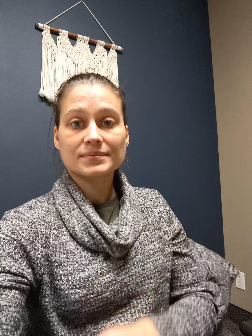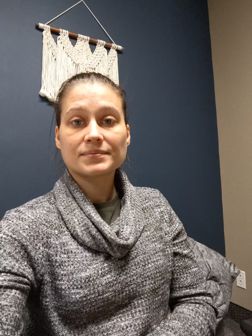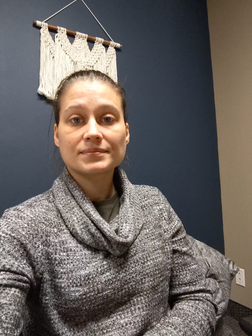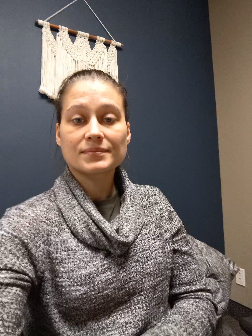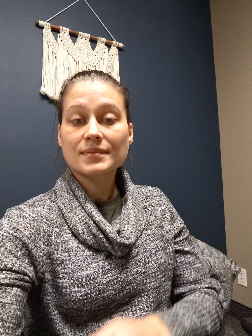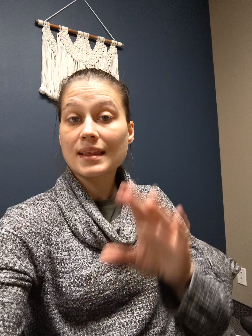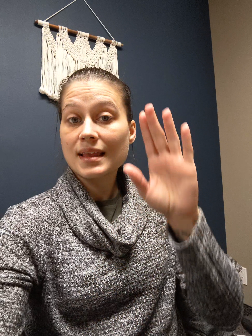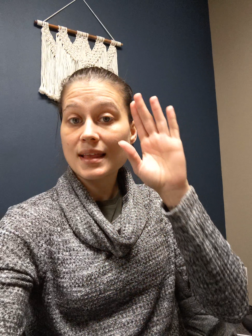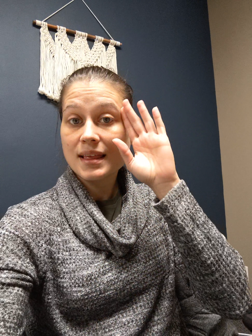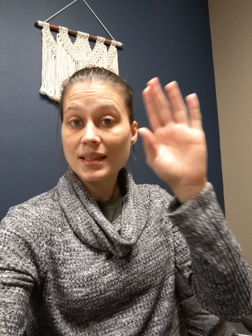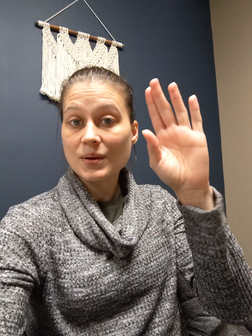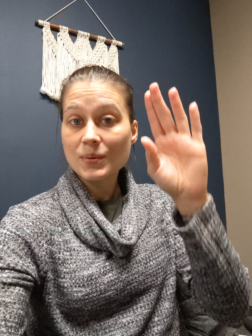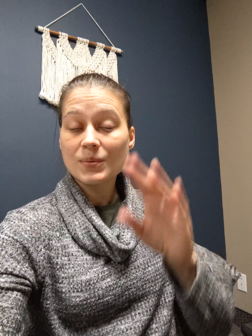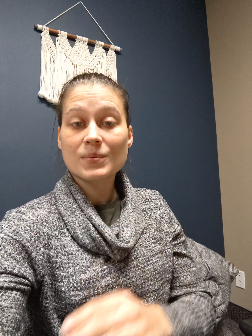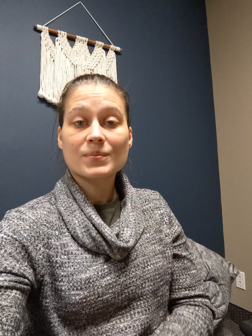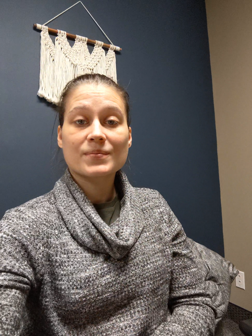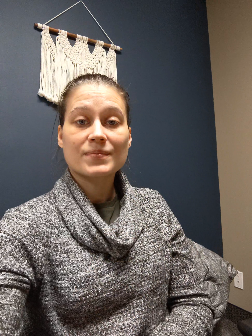hello